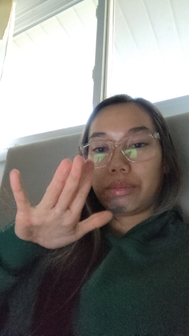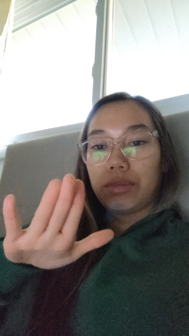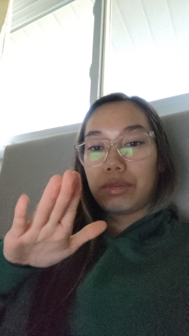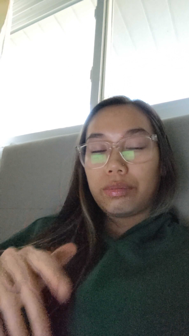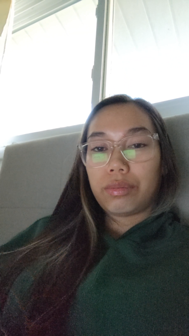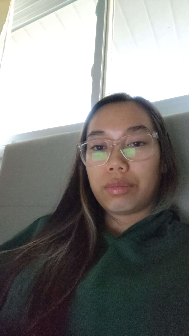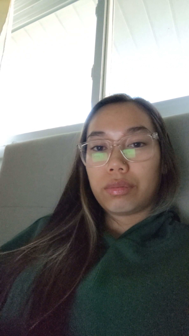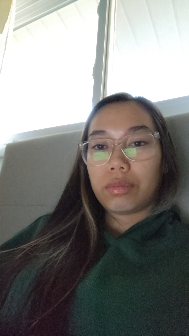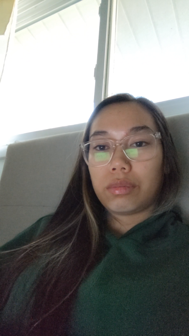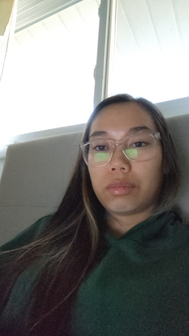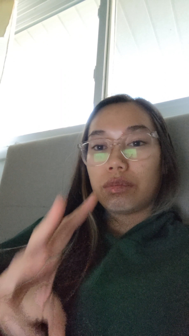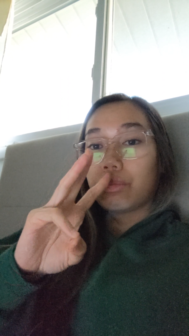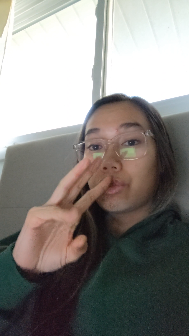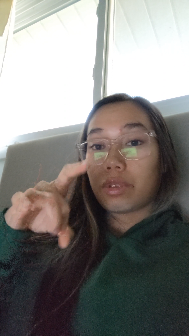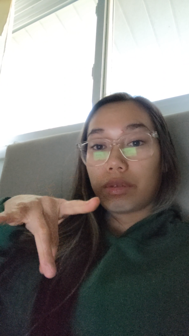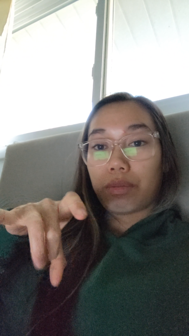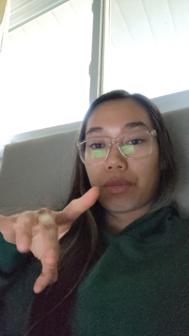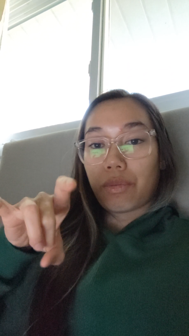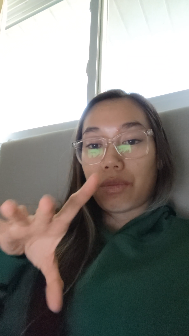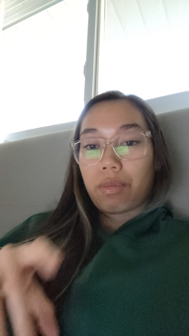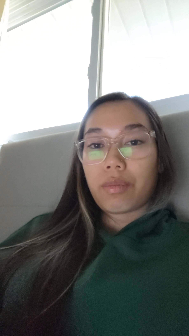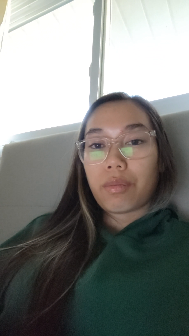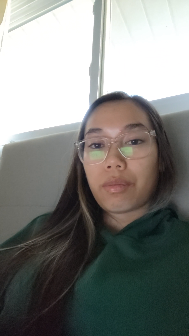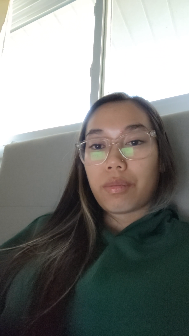melon